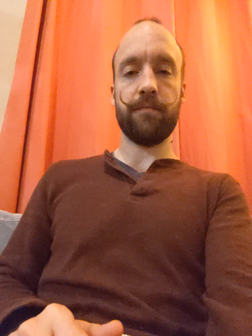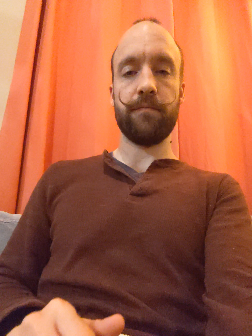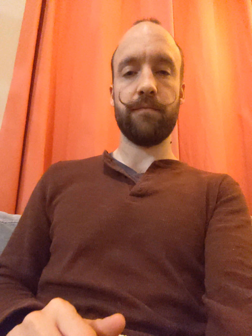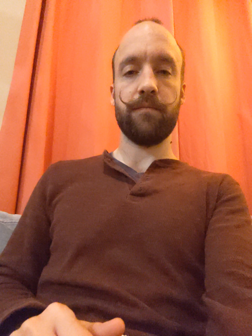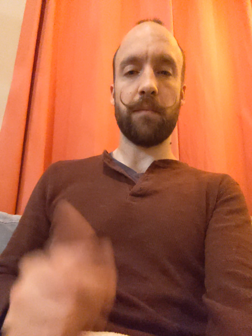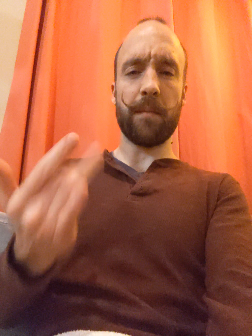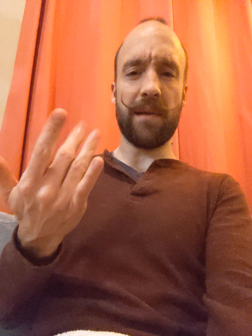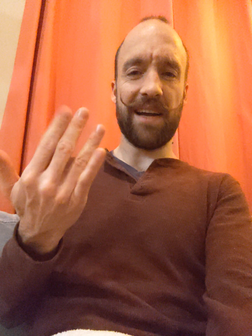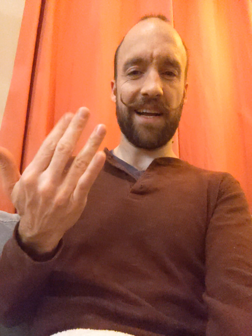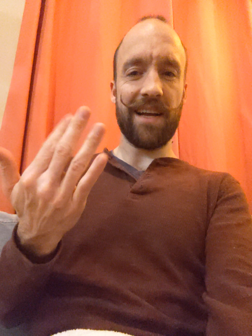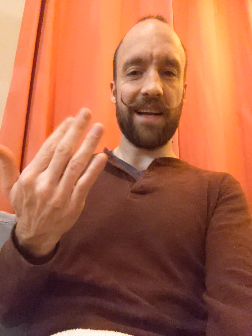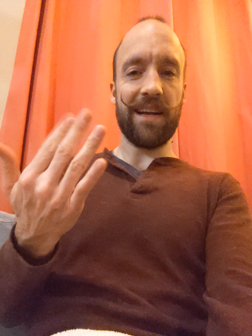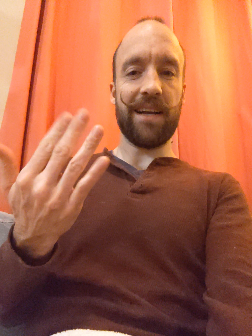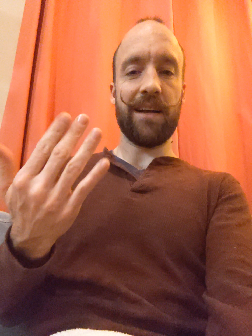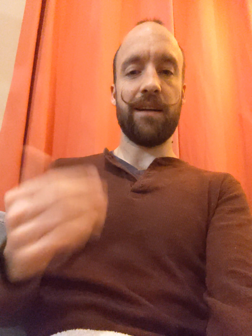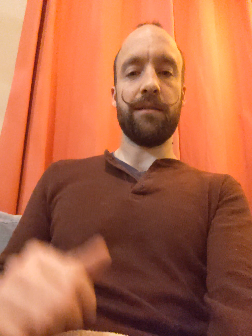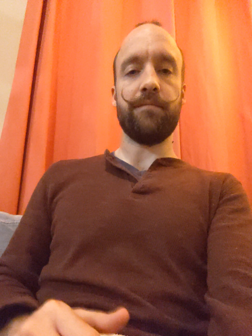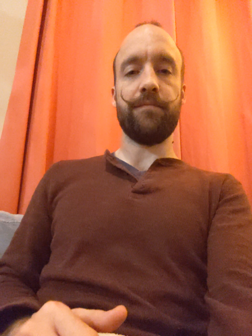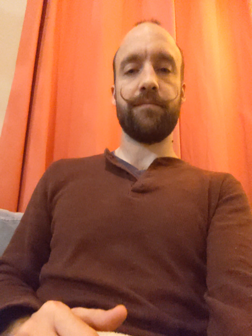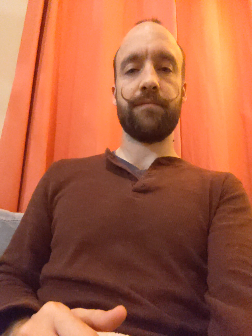wait